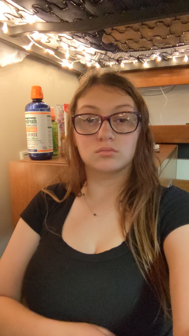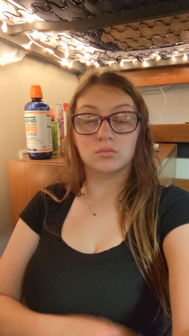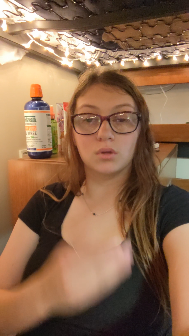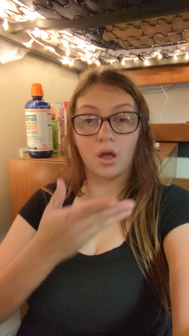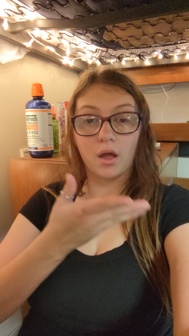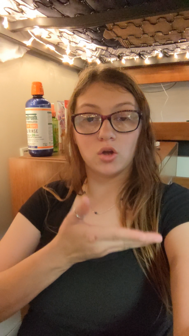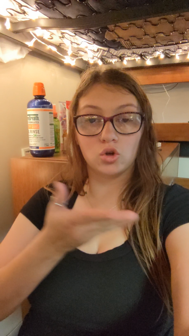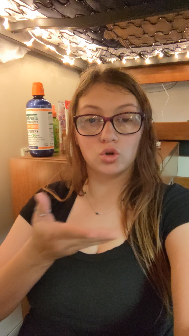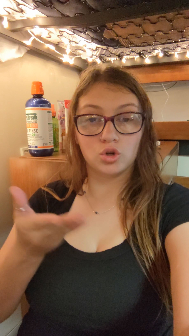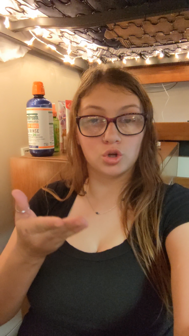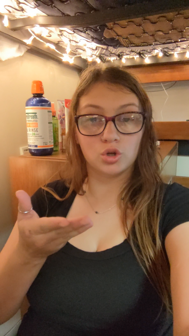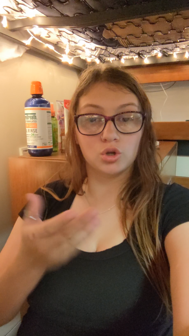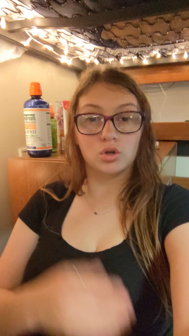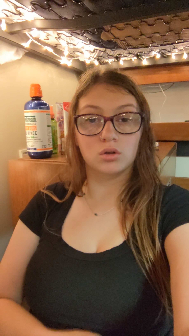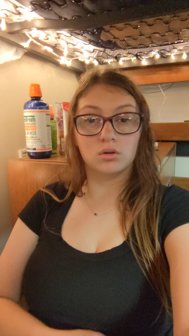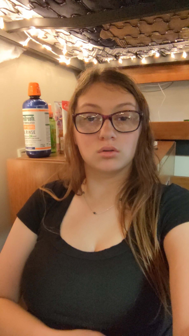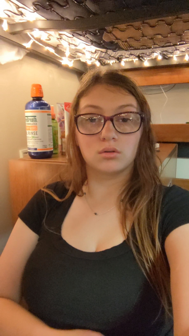carry